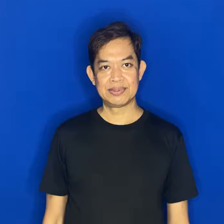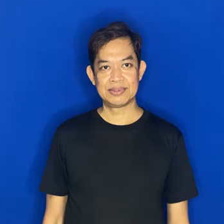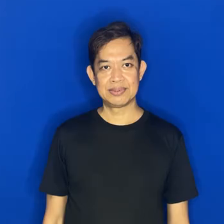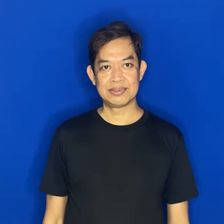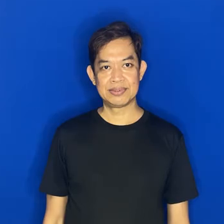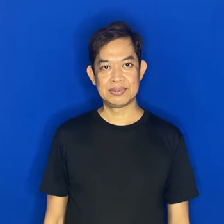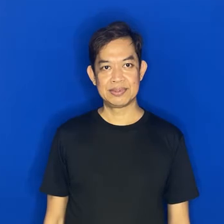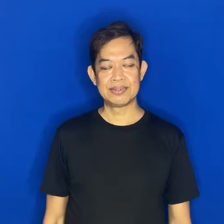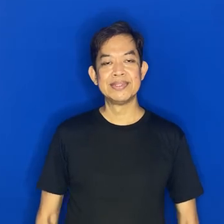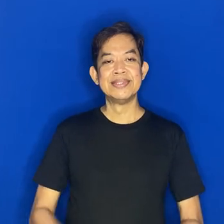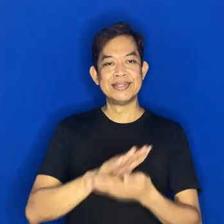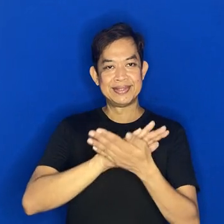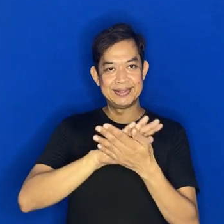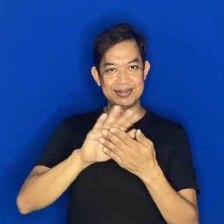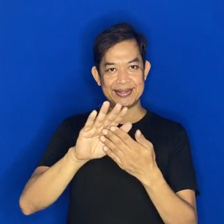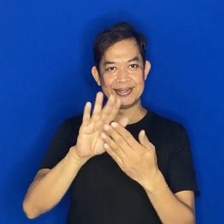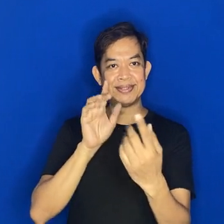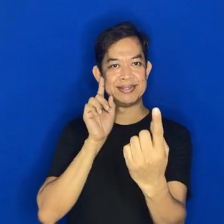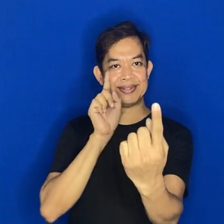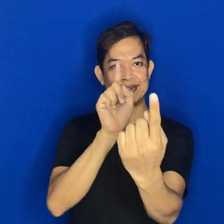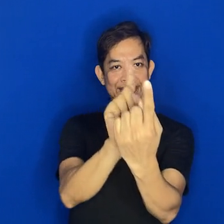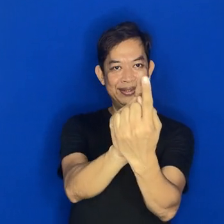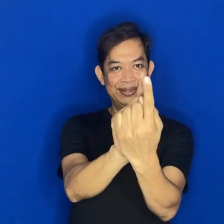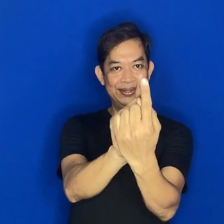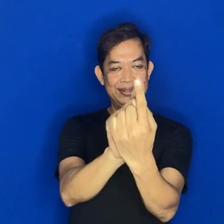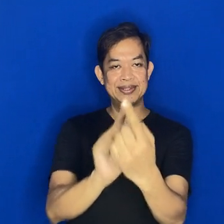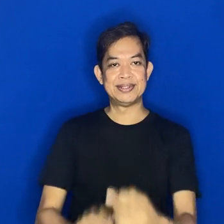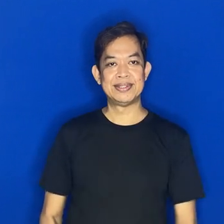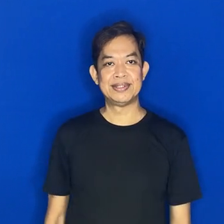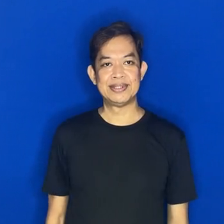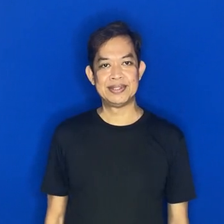nice to meet you